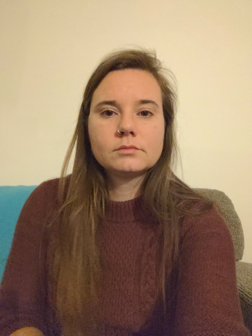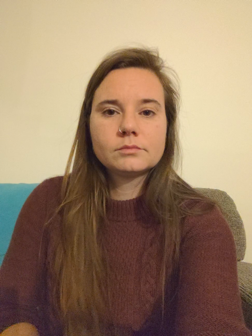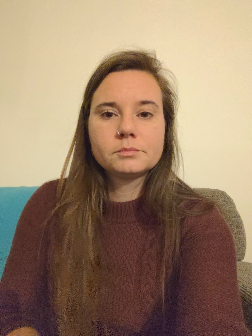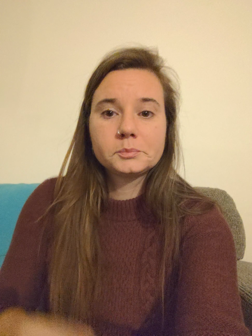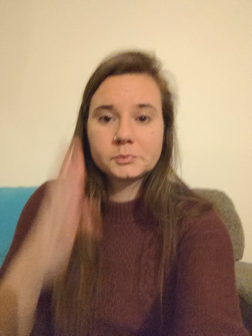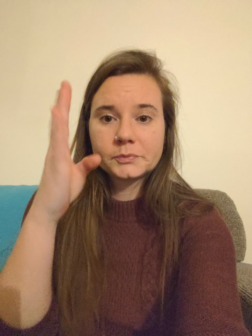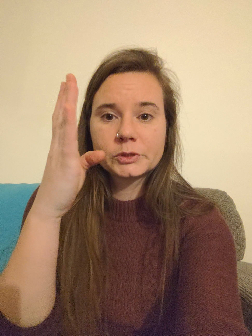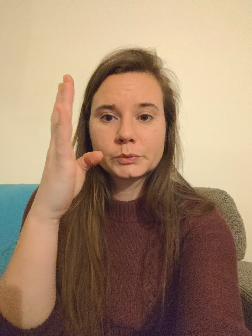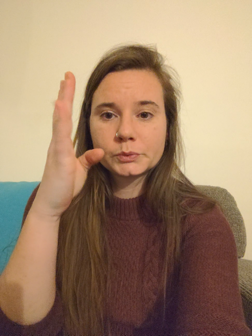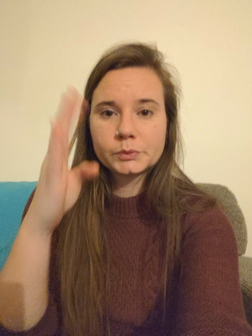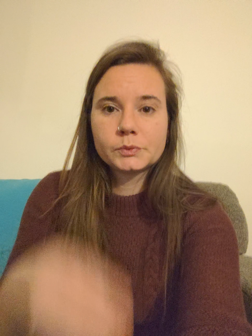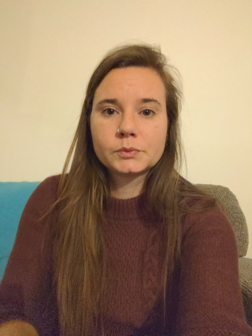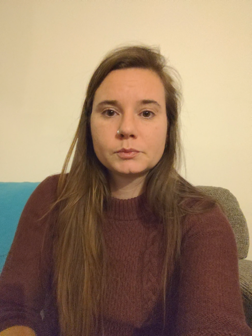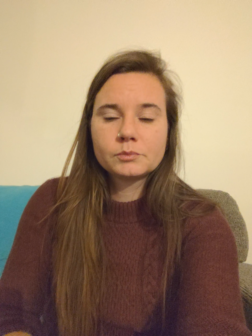blue